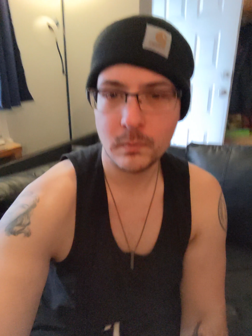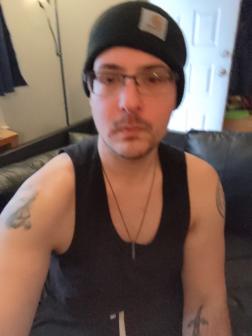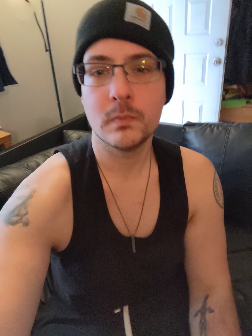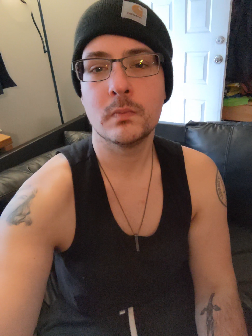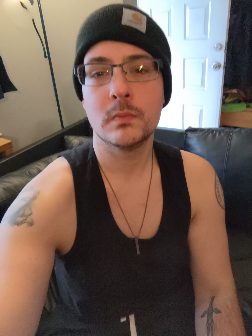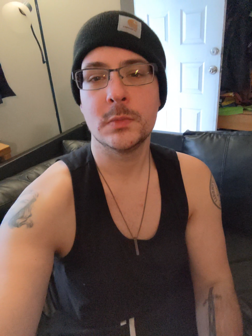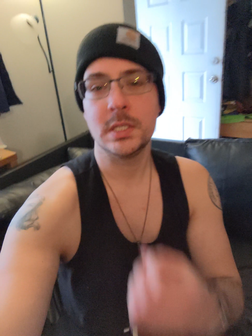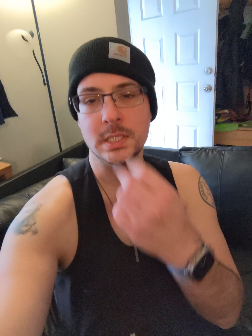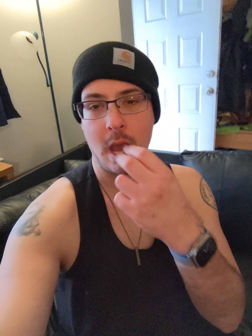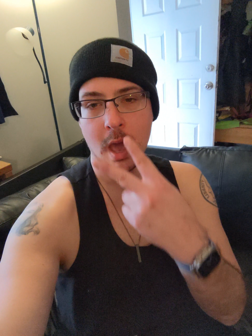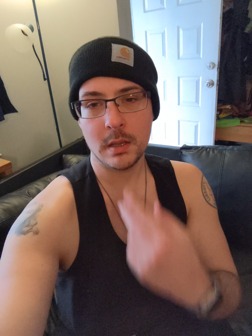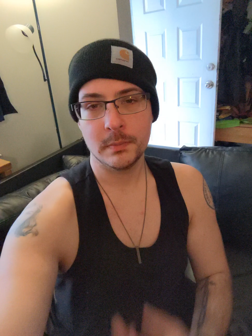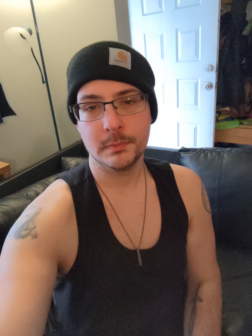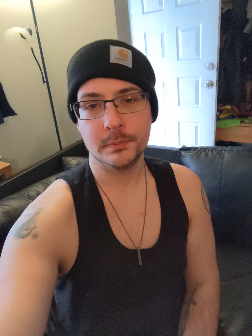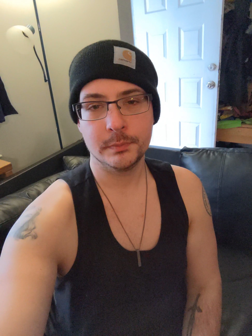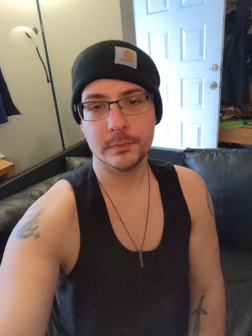snack